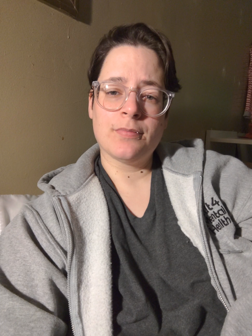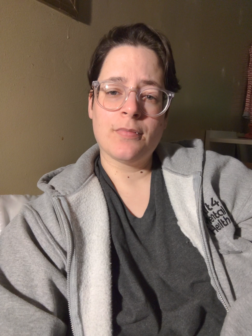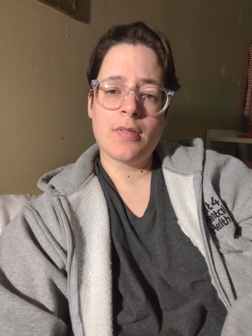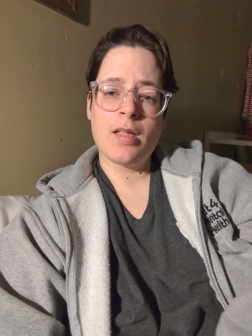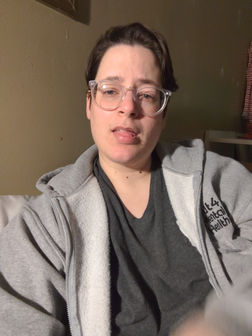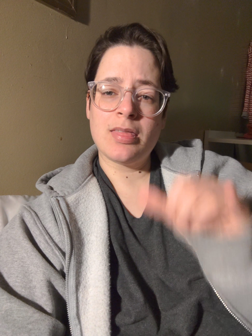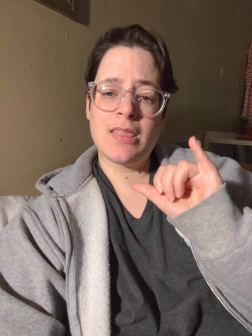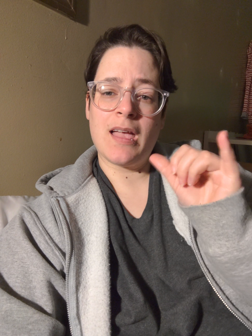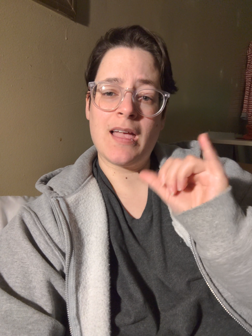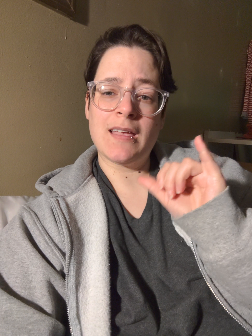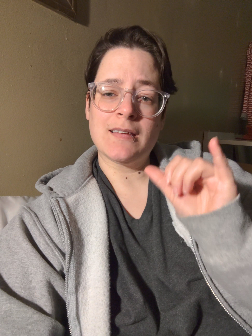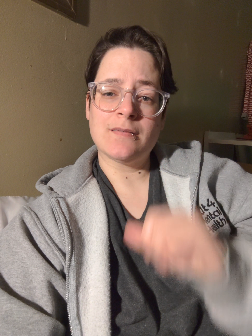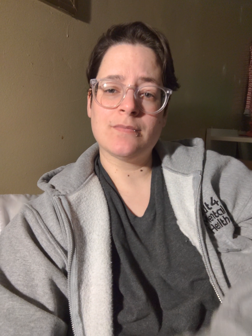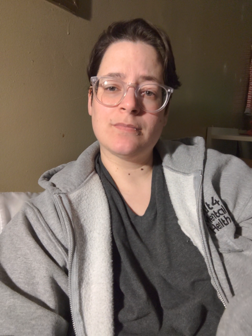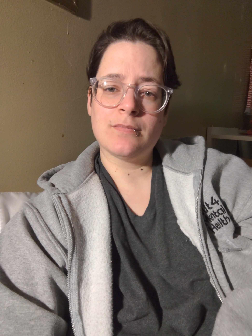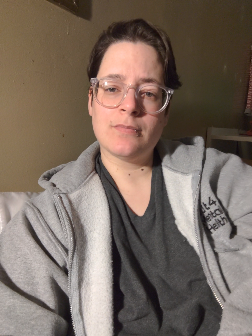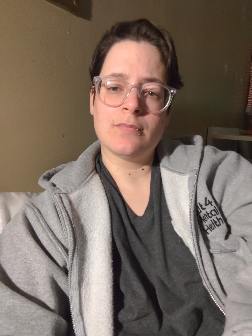like